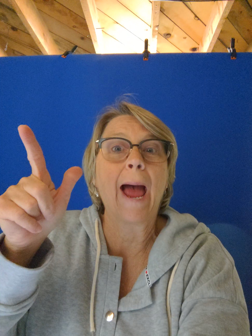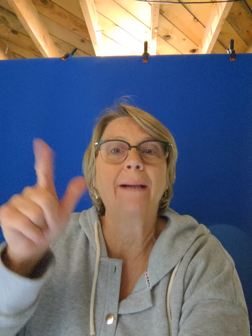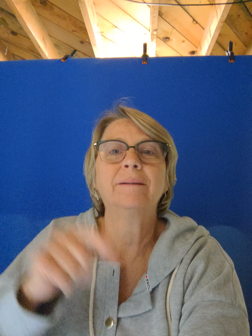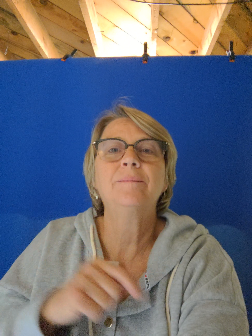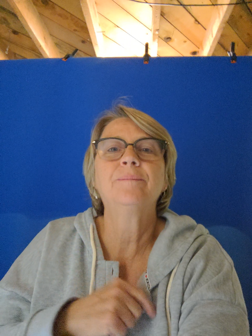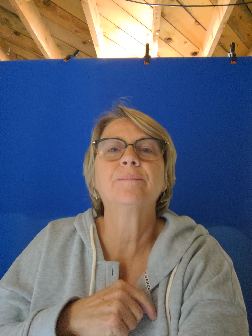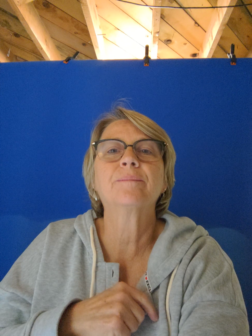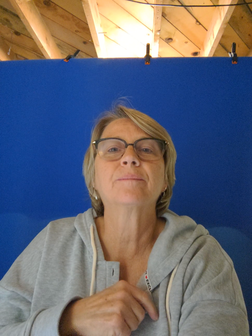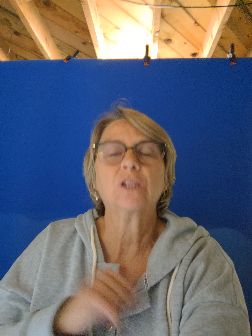awake